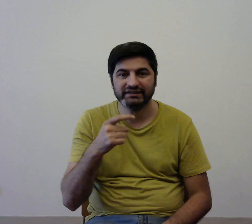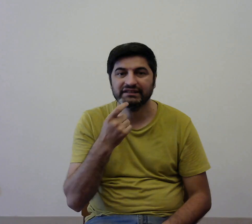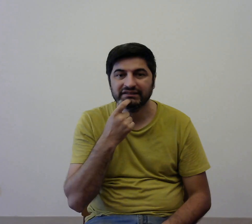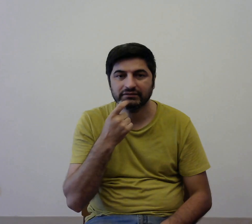dil